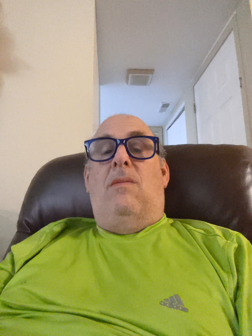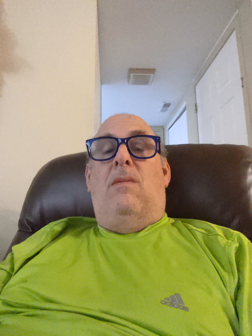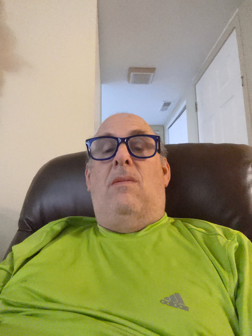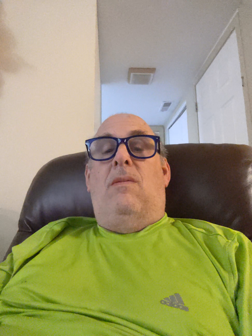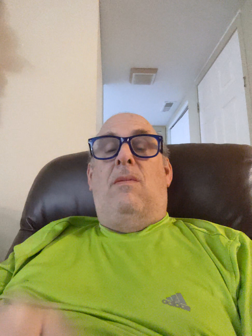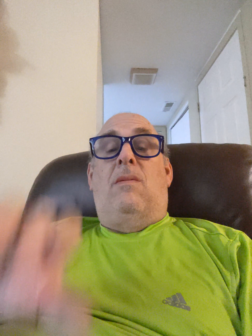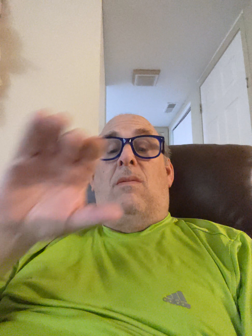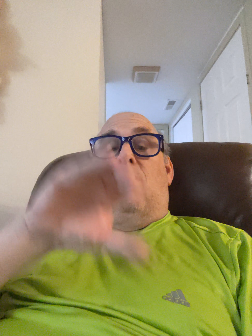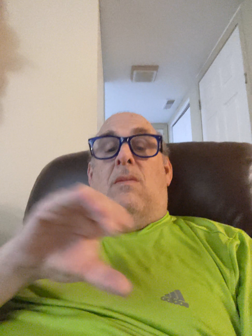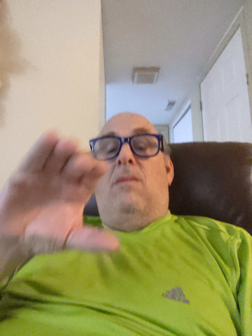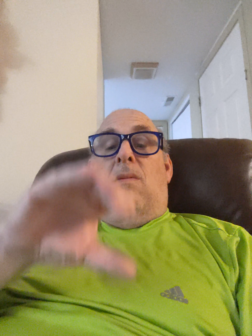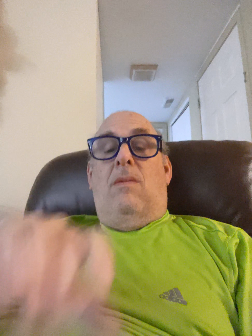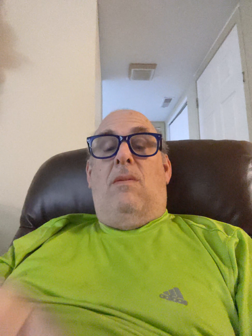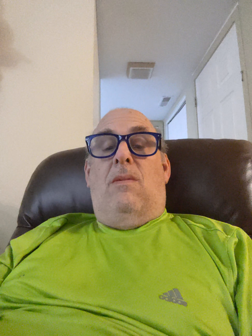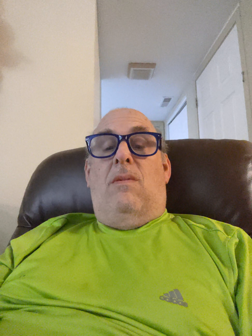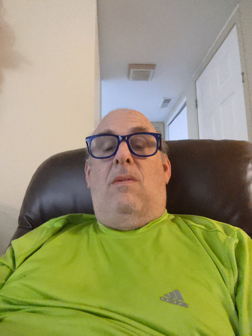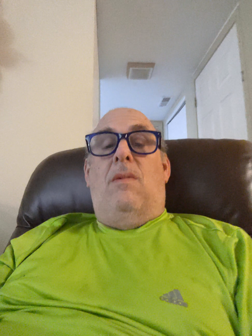chocolate